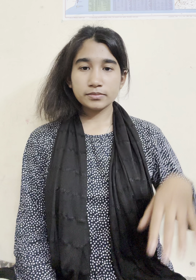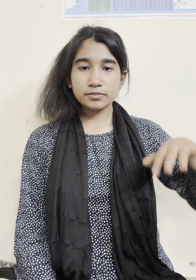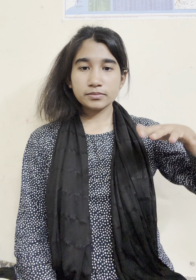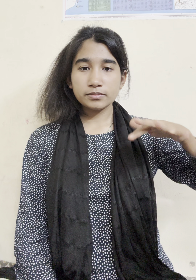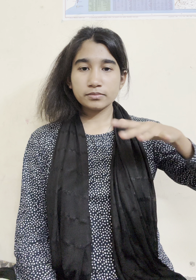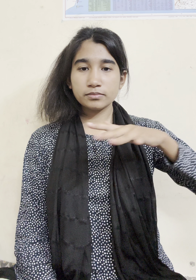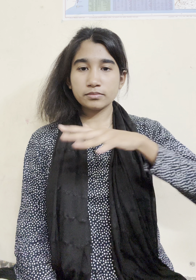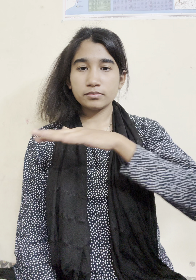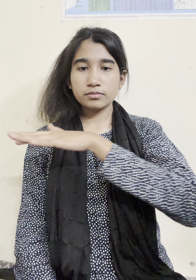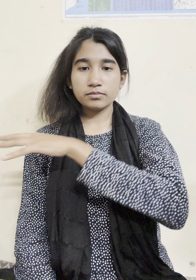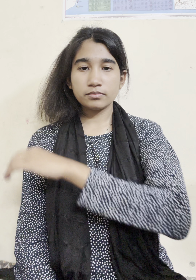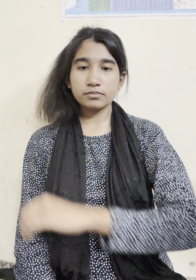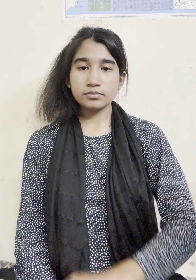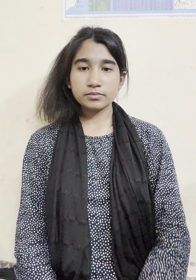সাগর